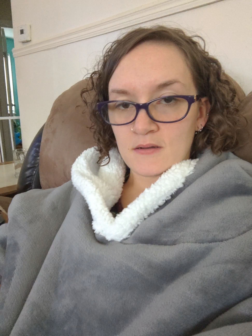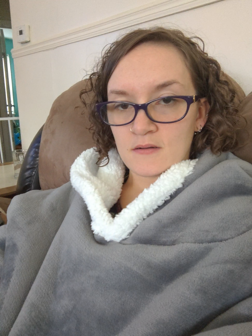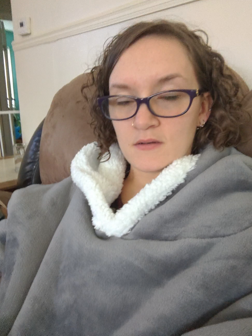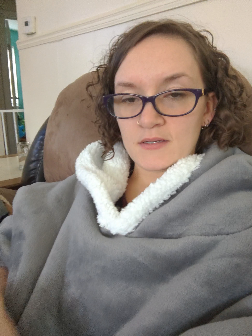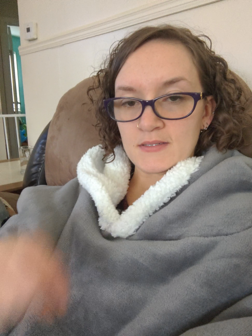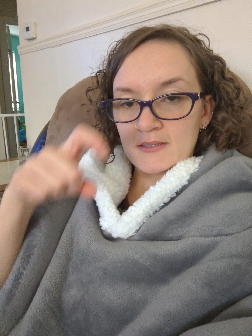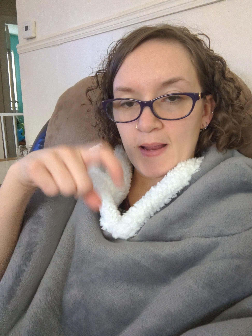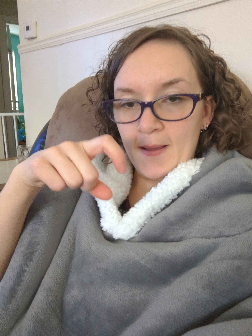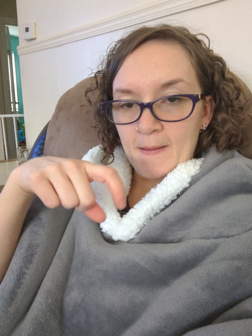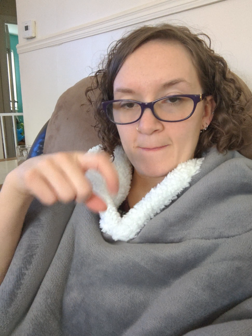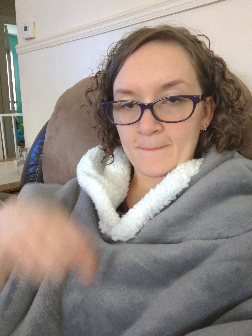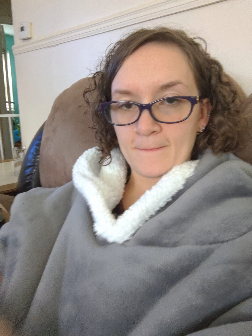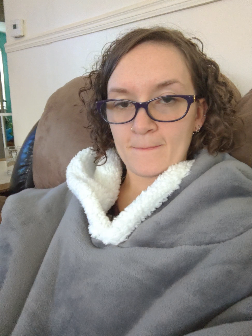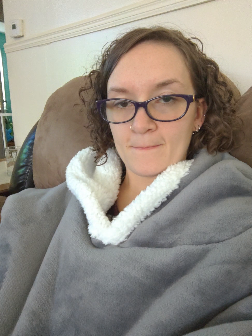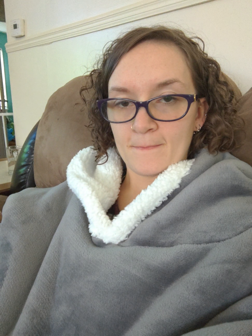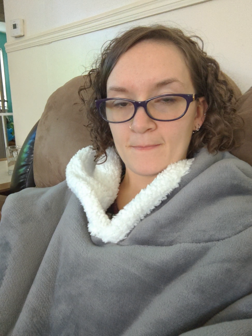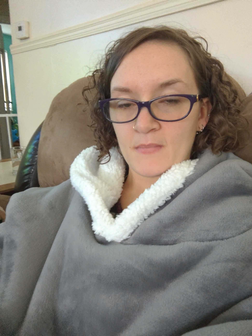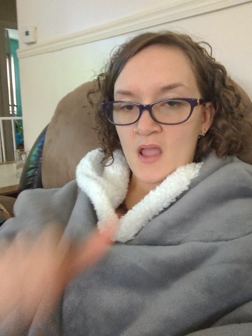time